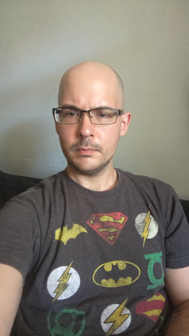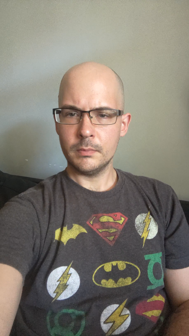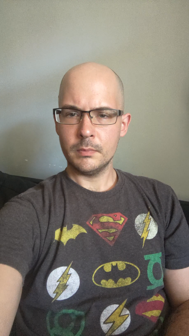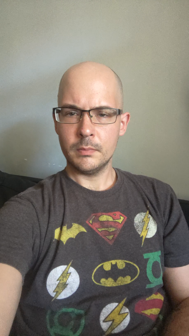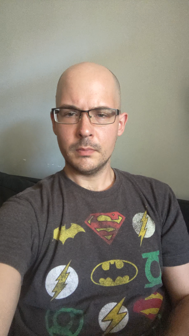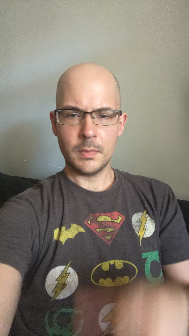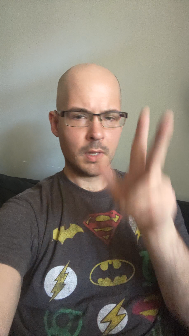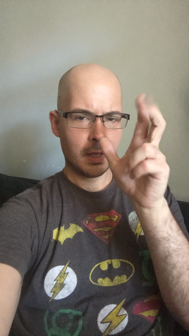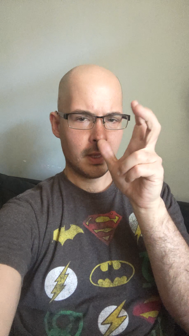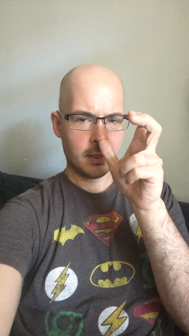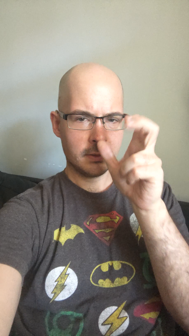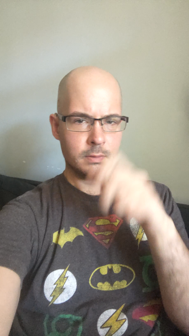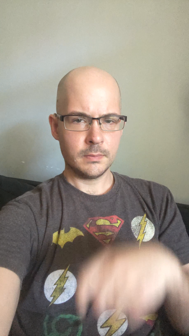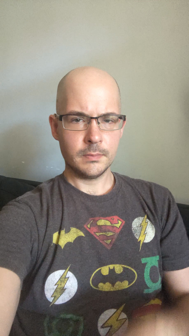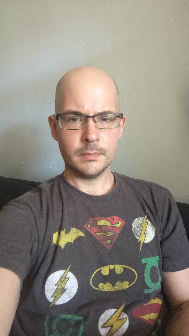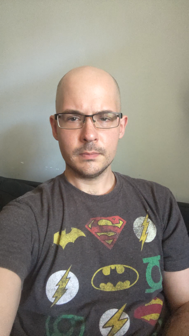ant